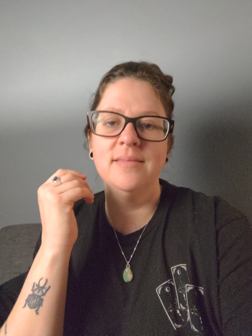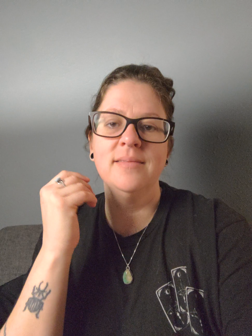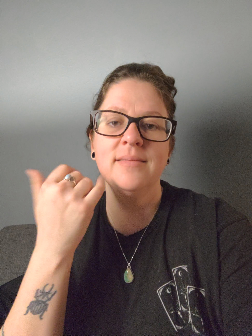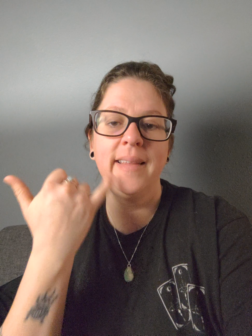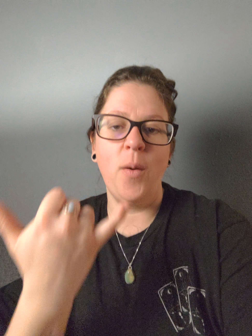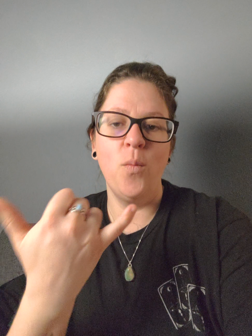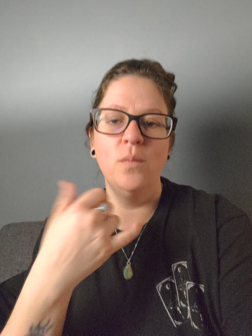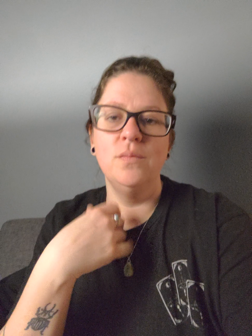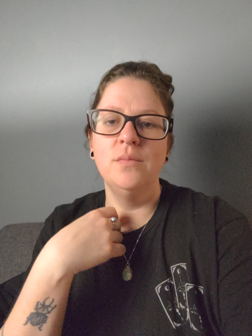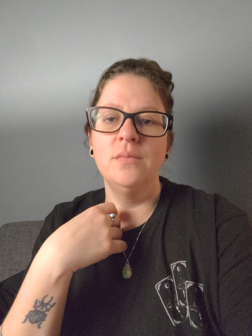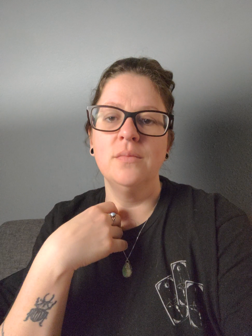now